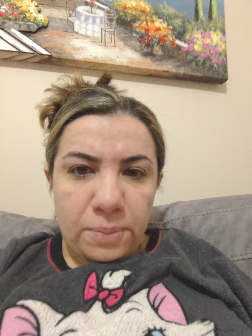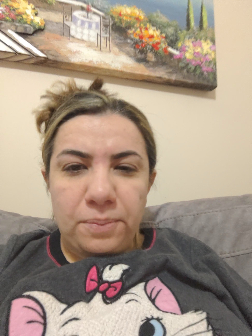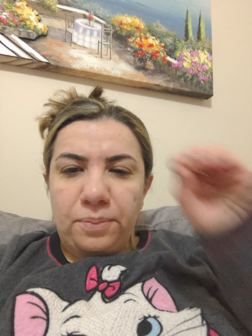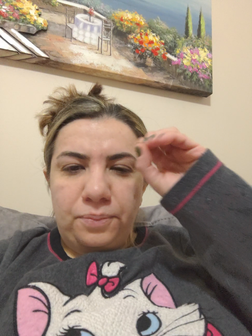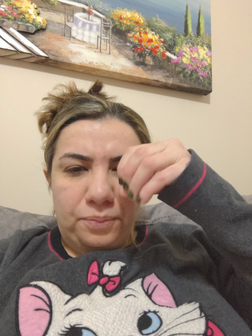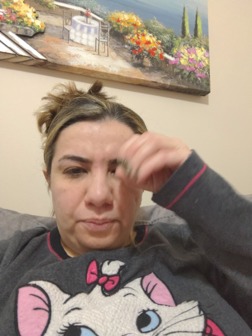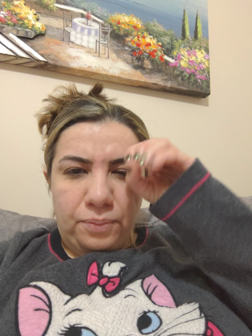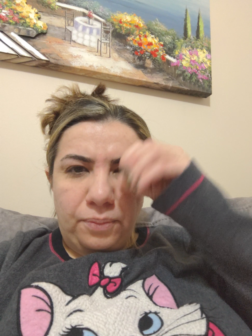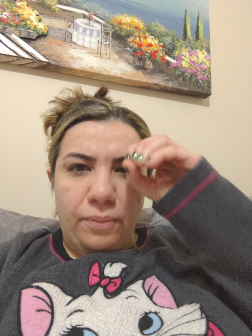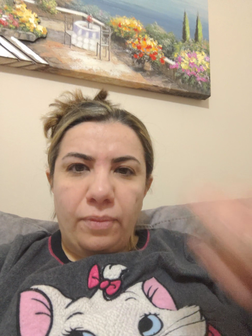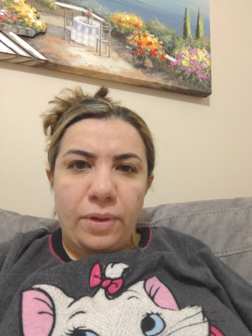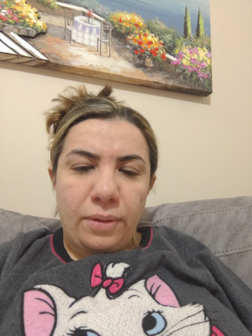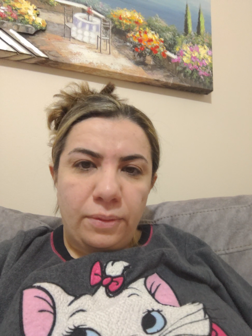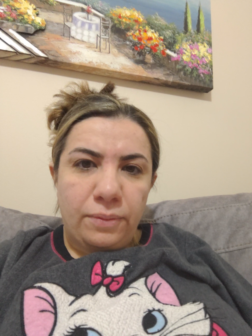owl